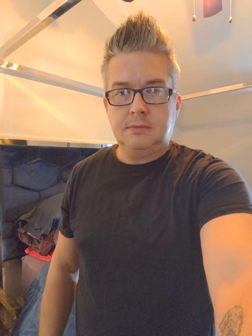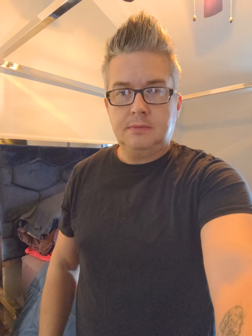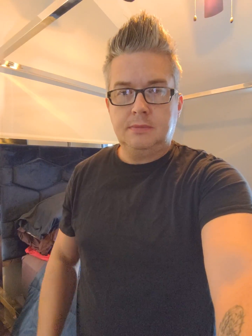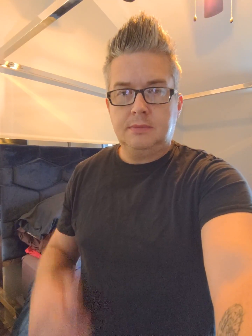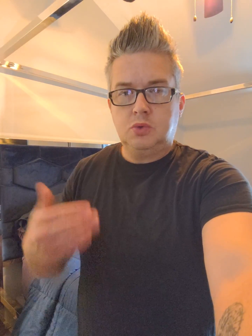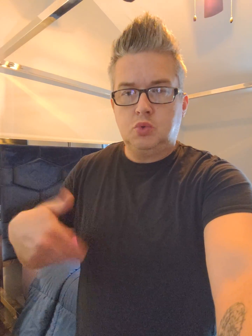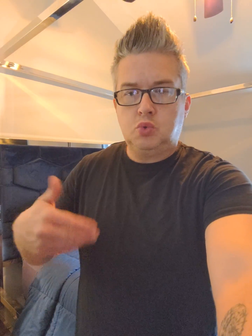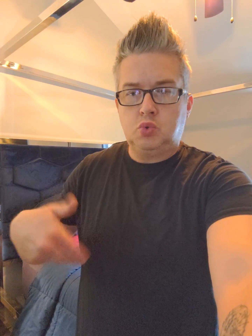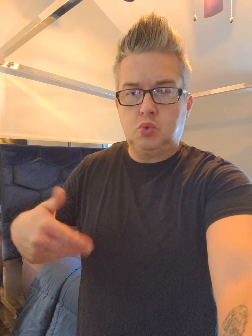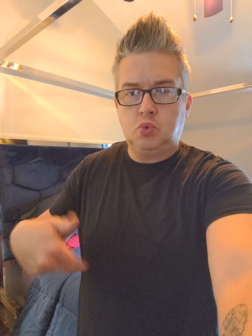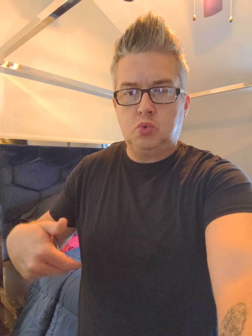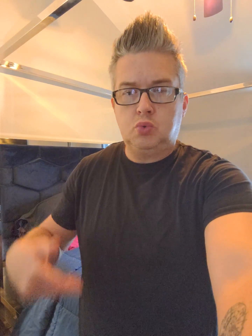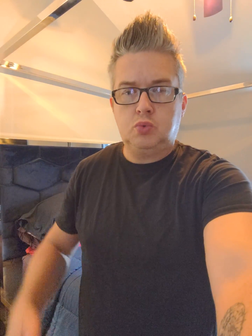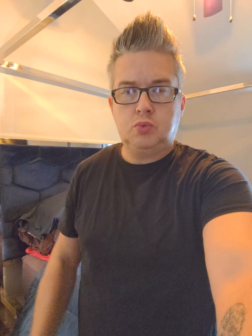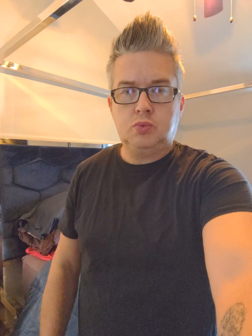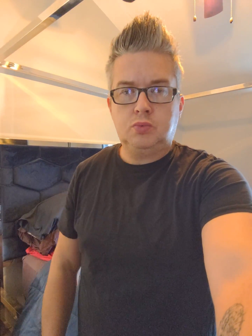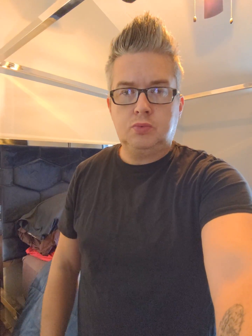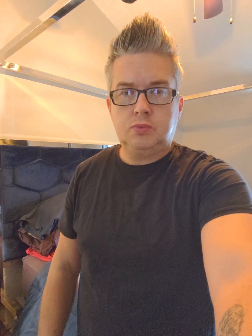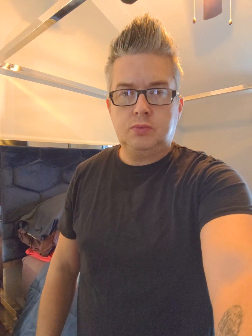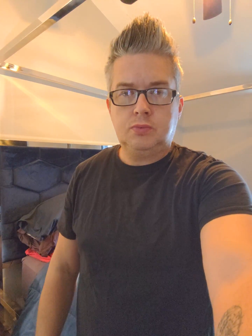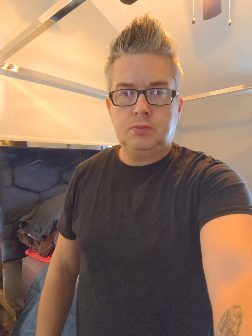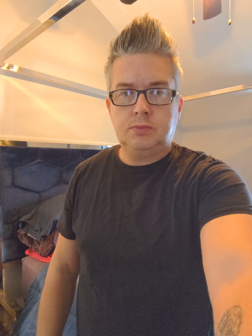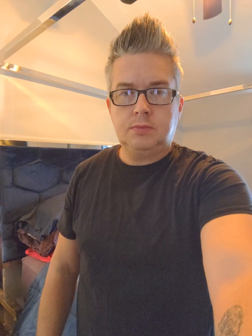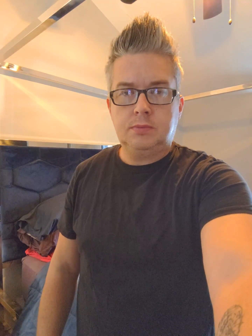shorts